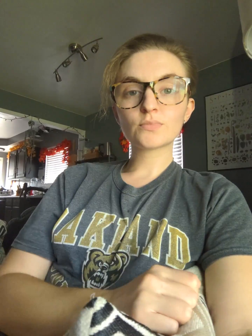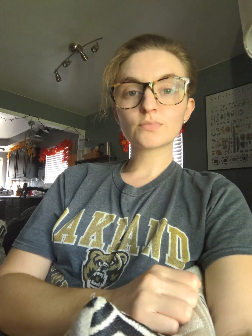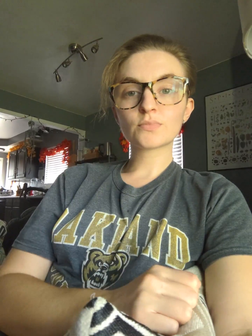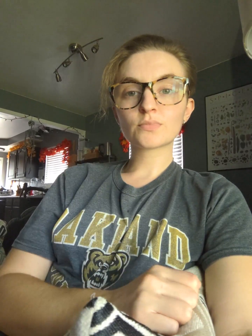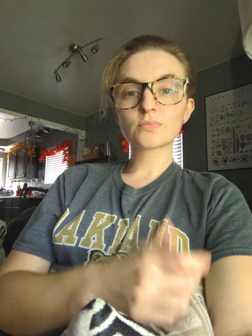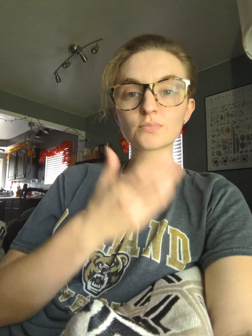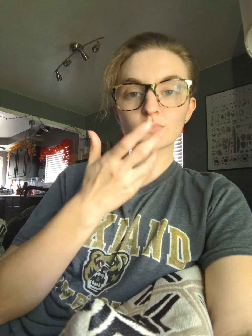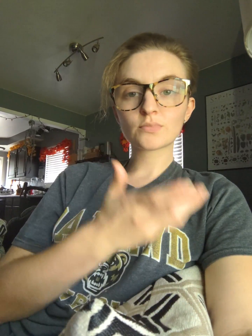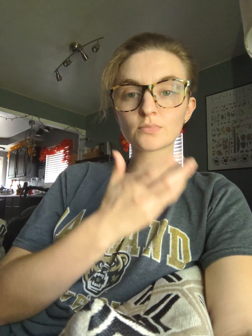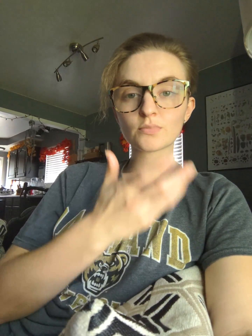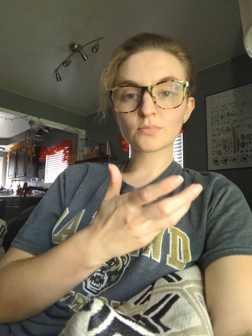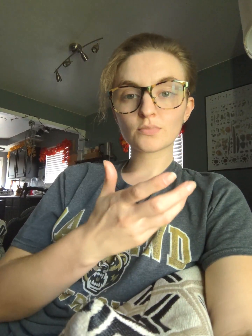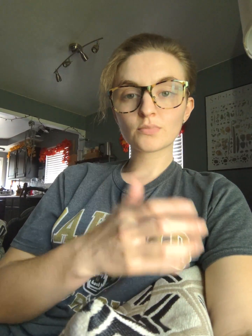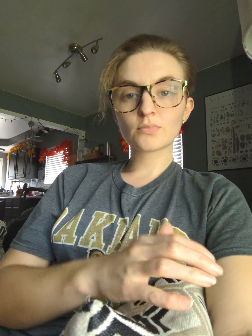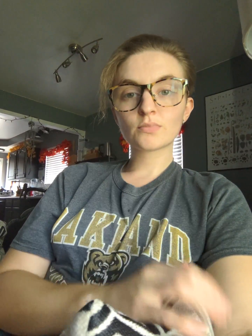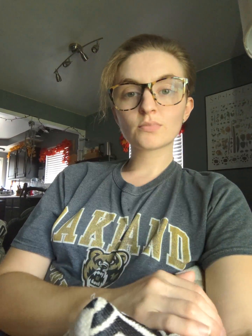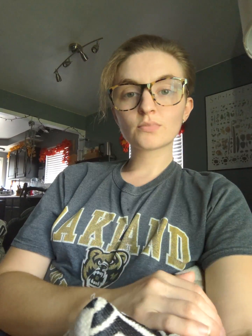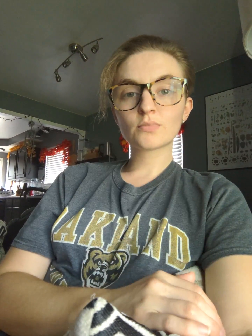heavy